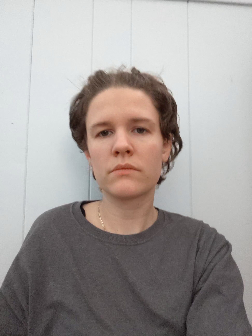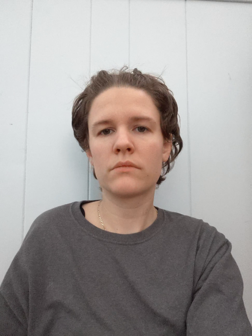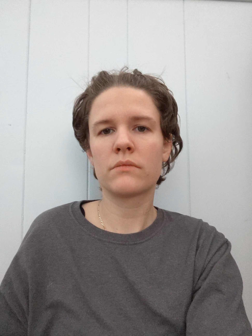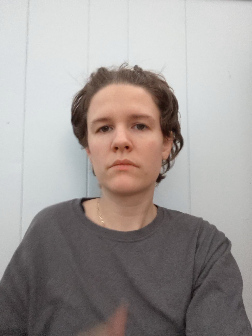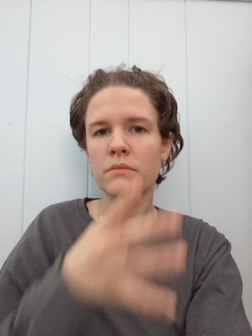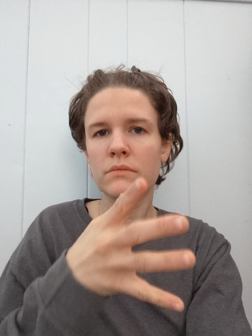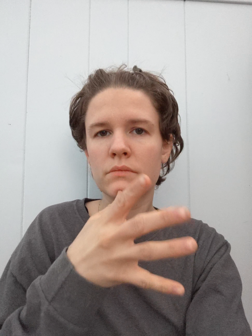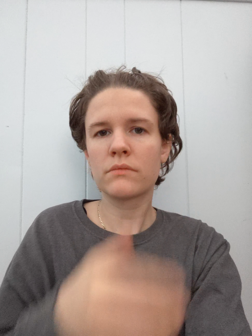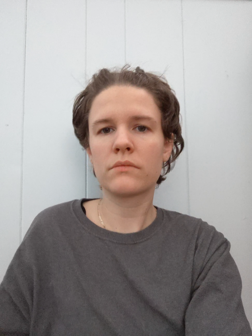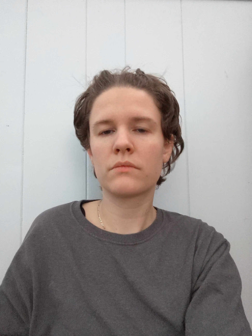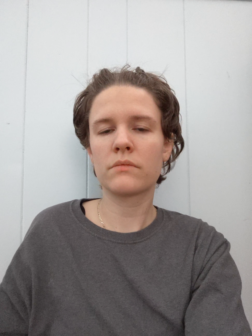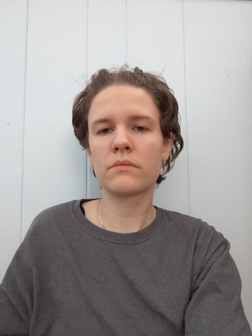mom